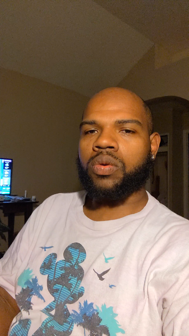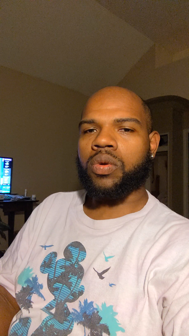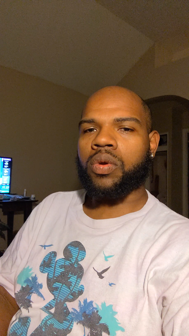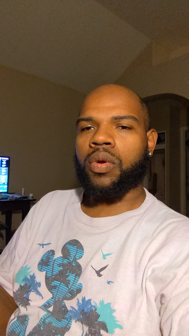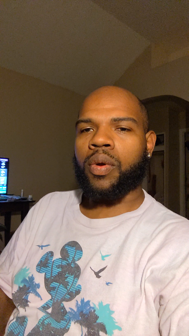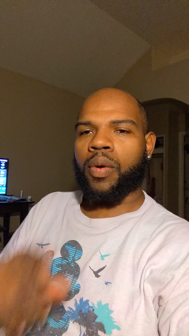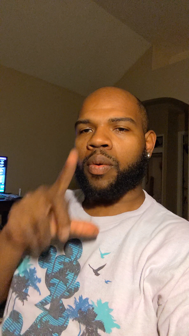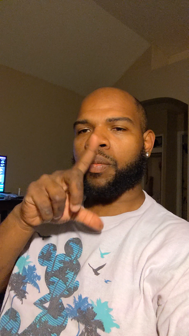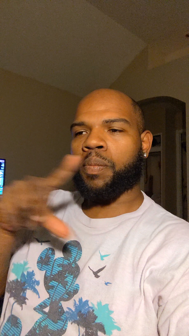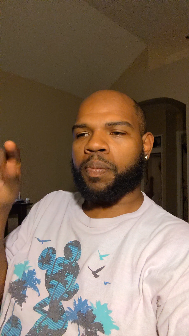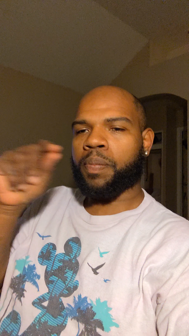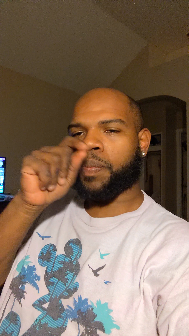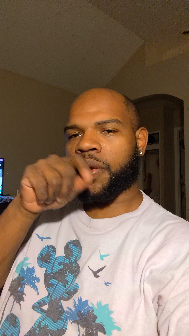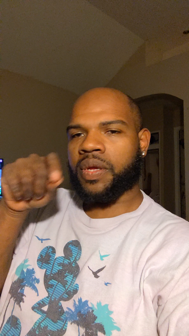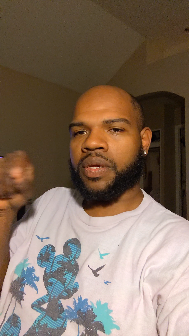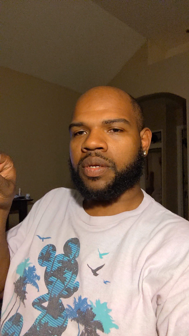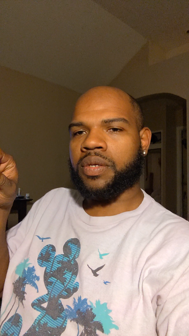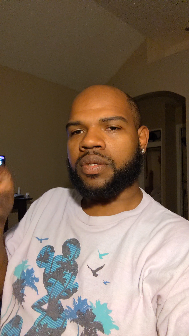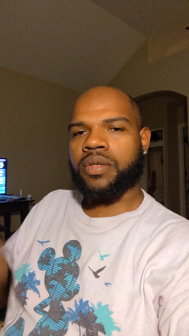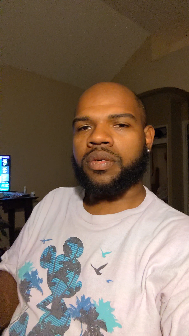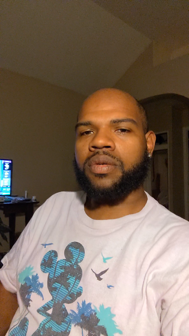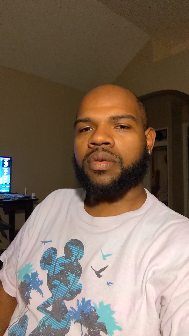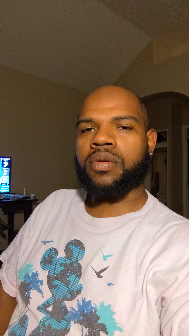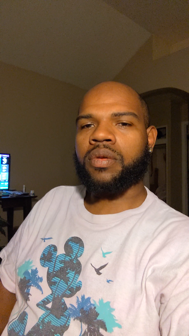peas